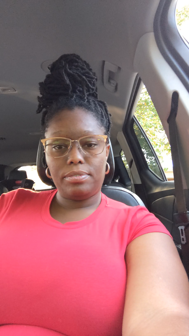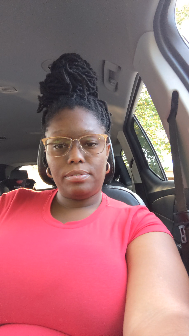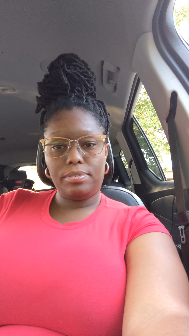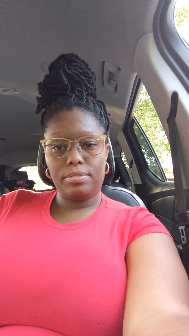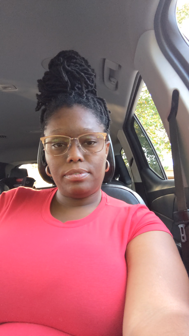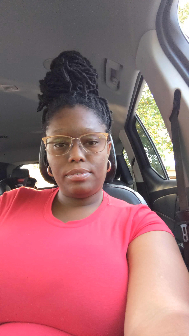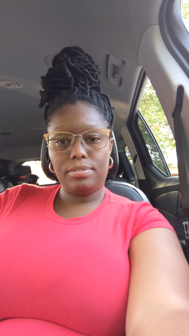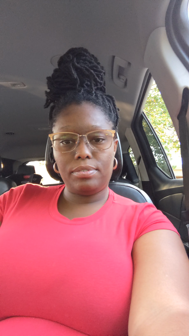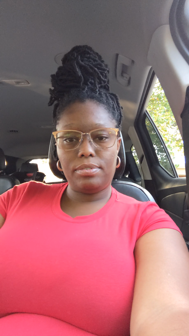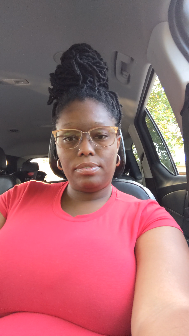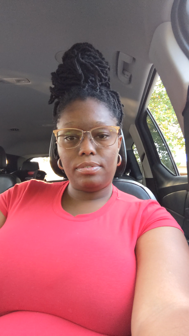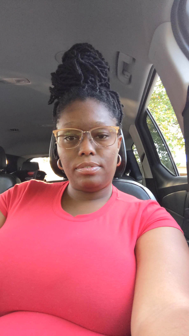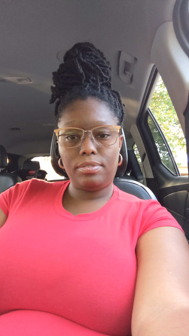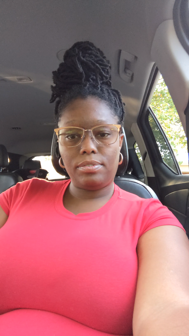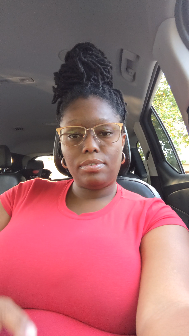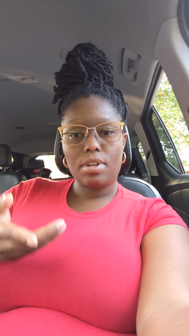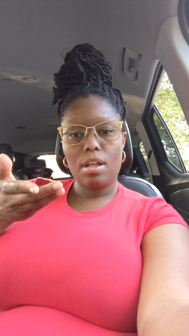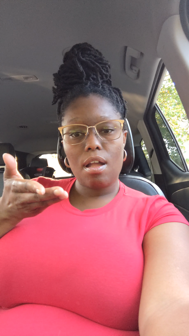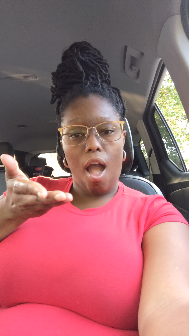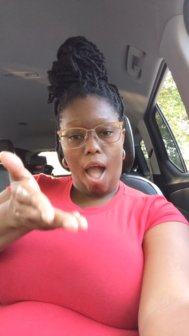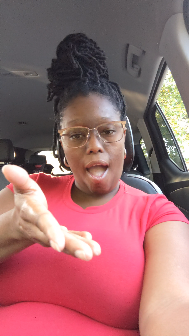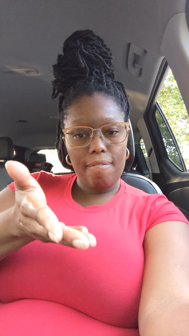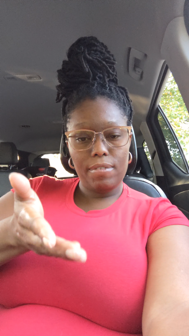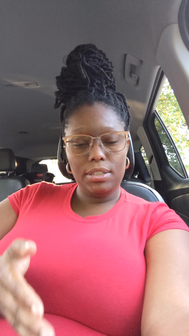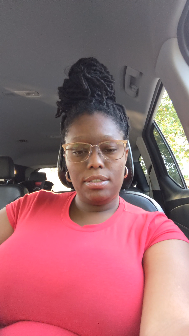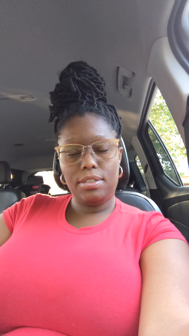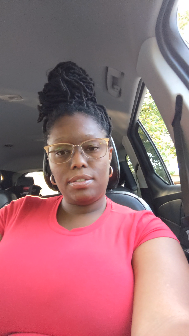oven